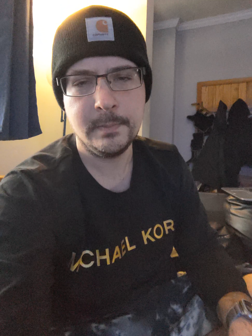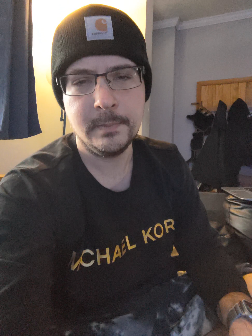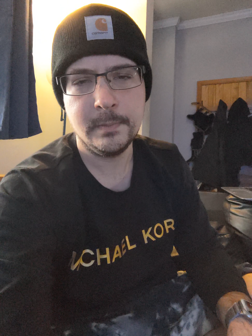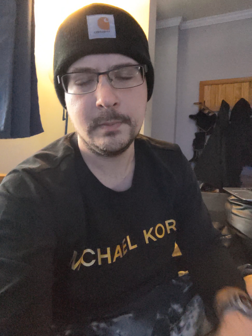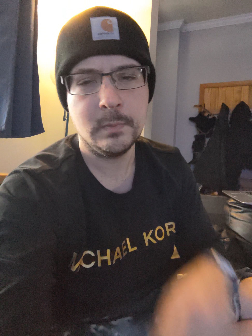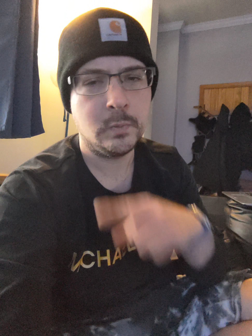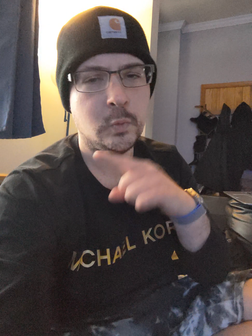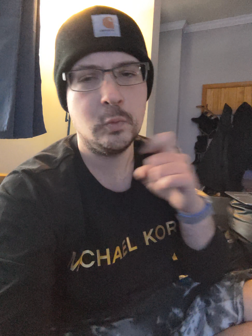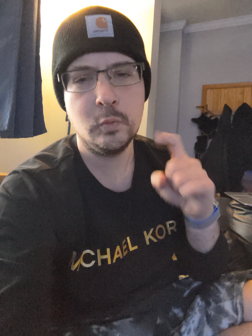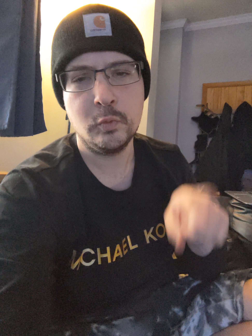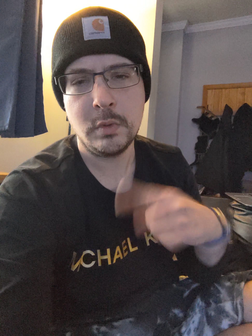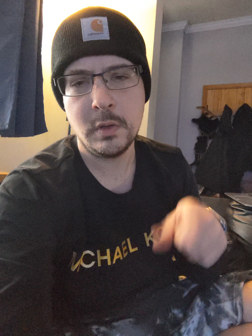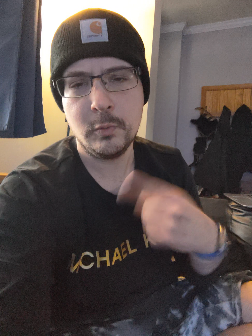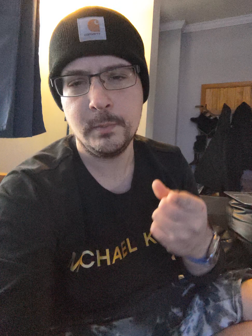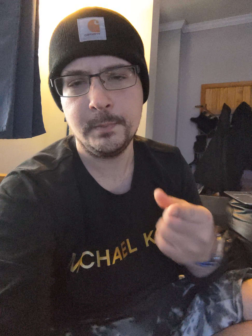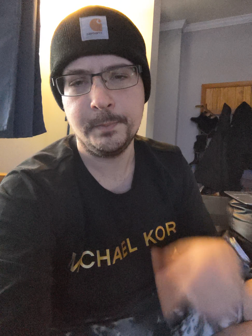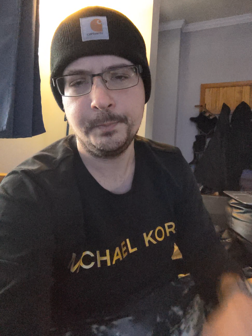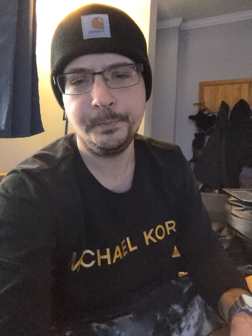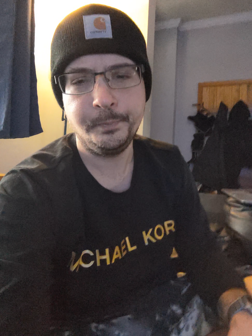dryer